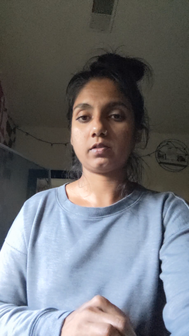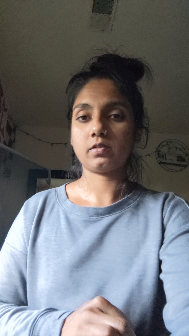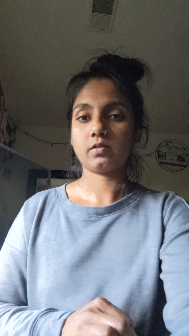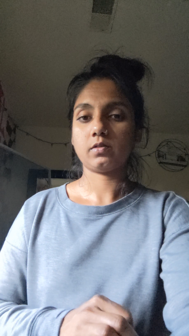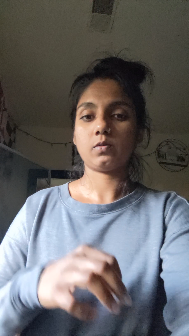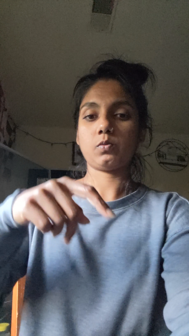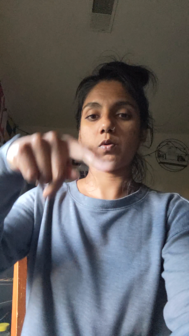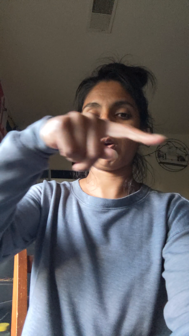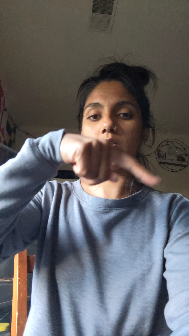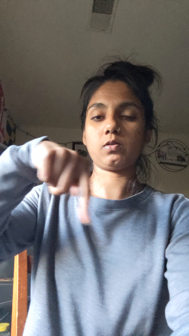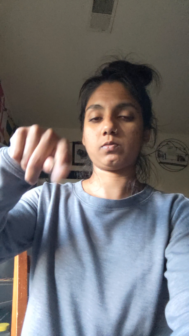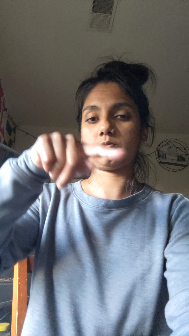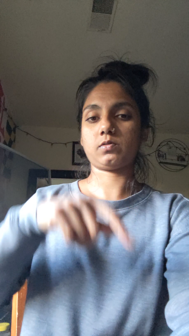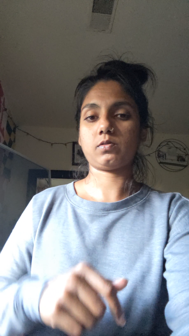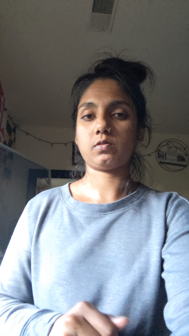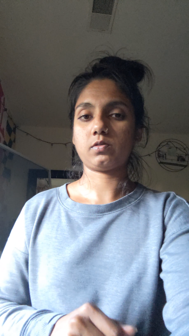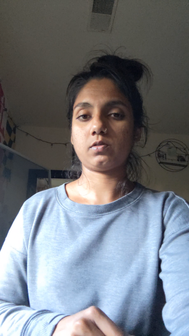around